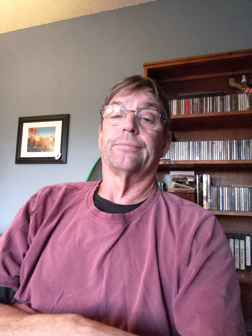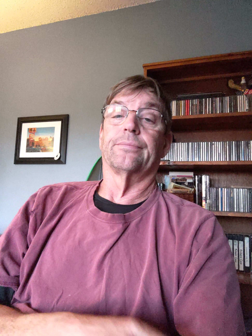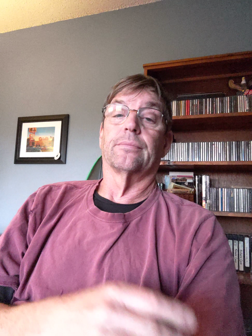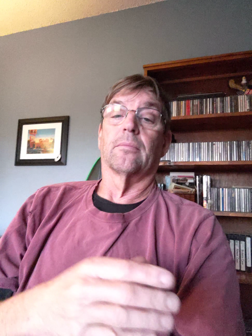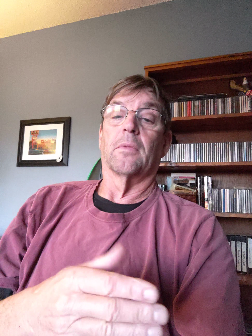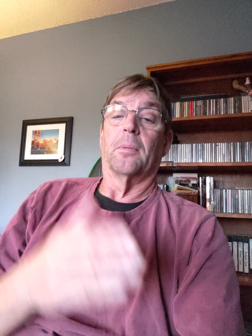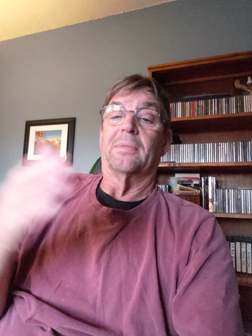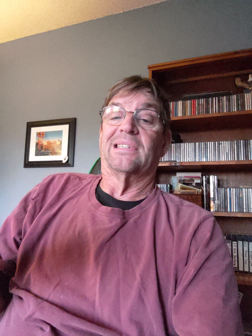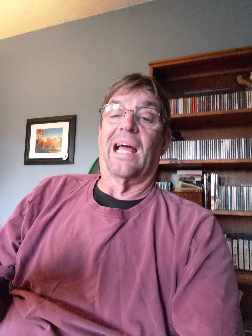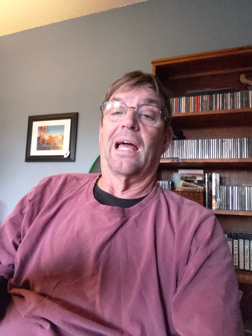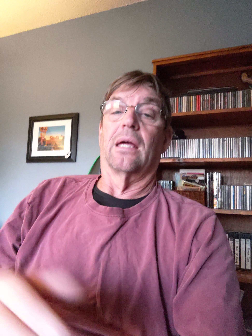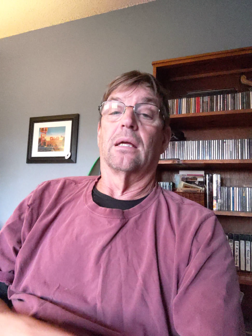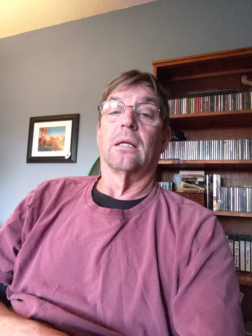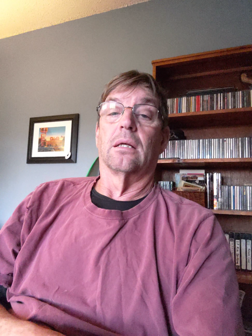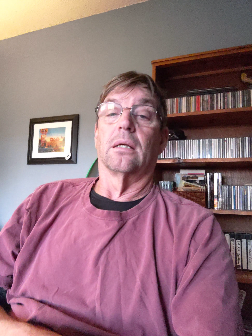beside